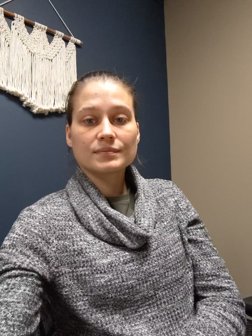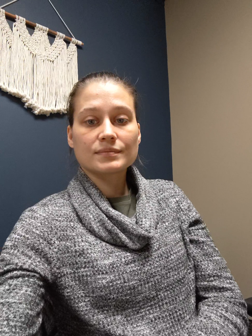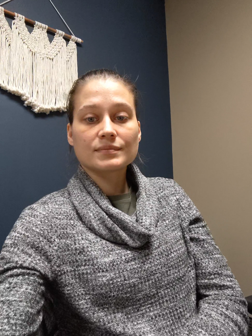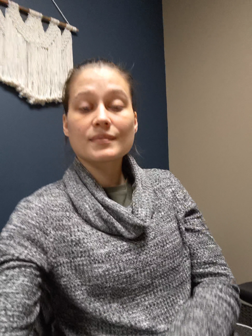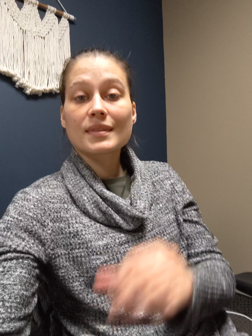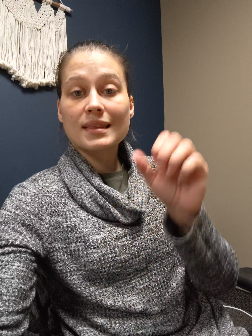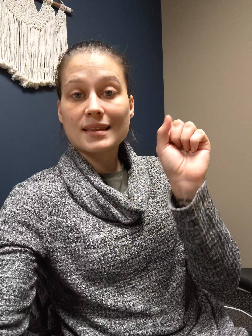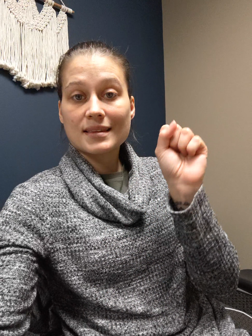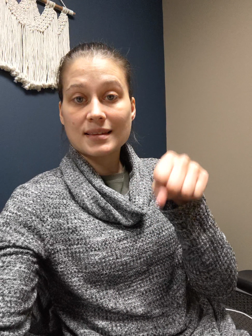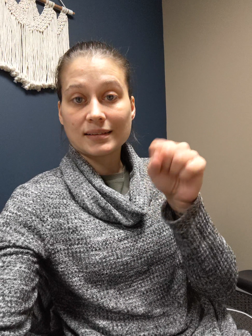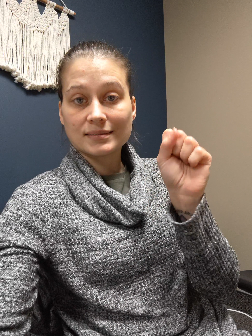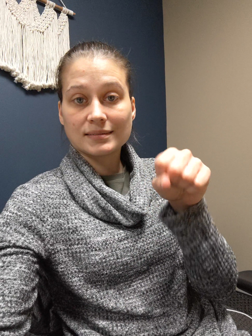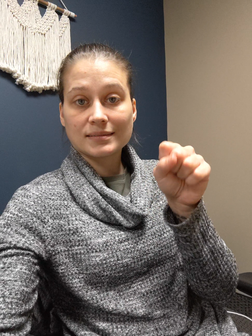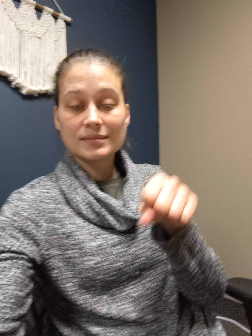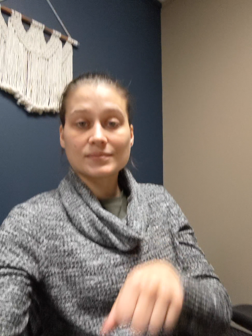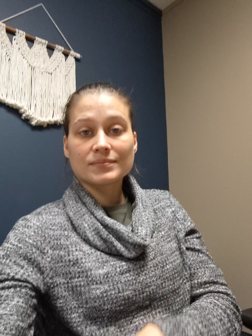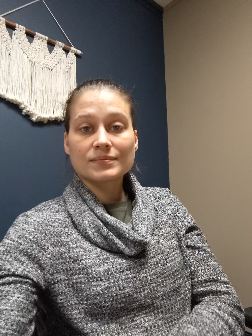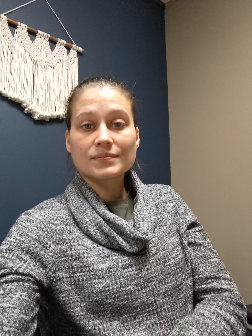yes